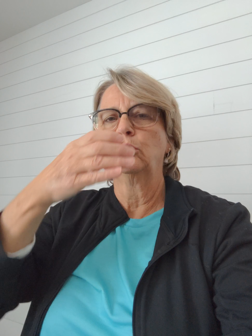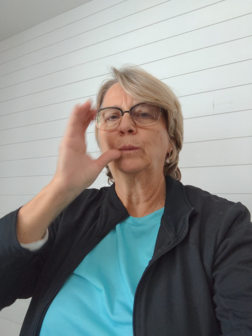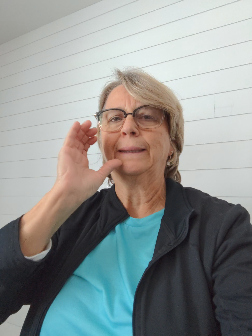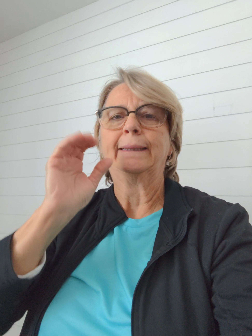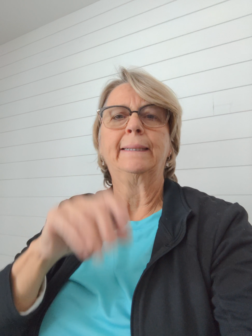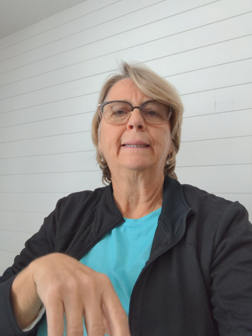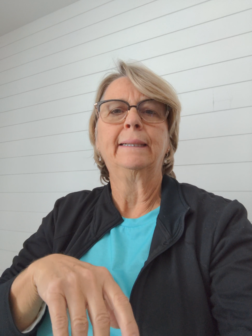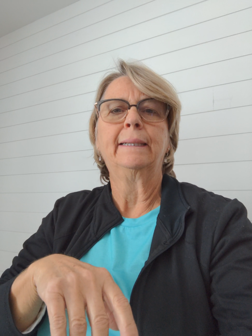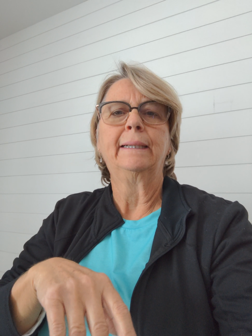drink